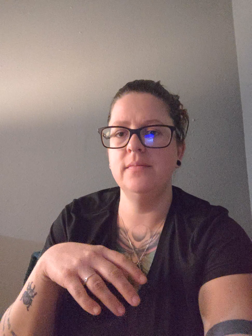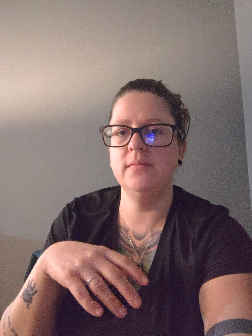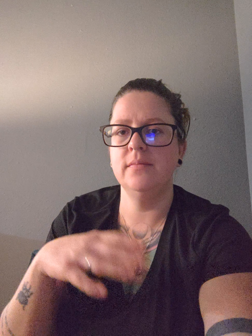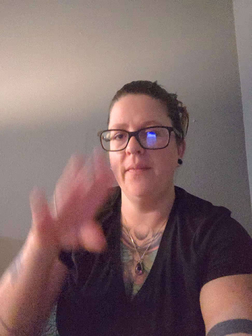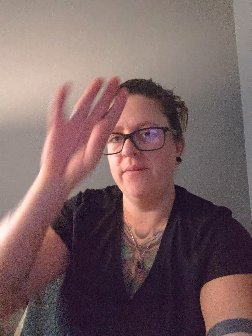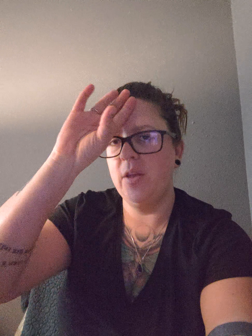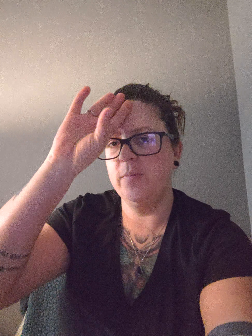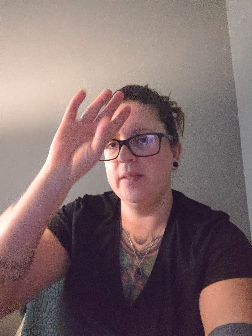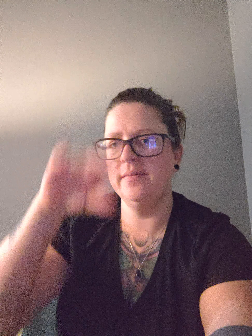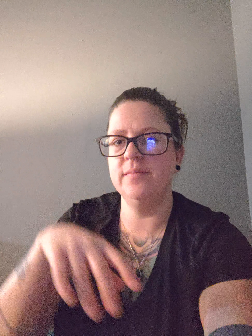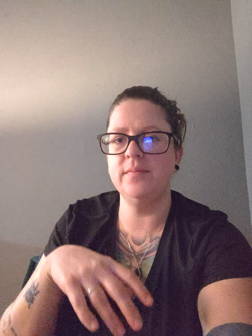fireman